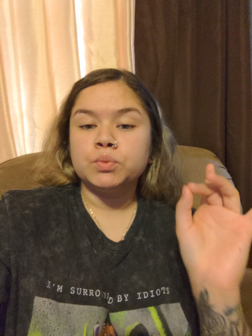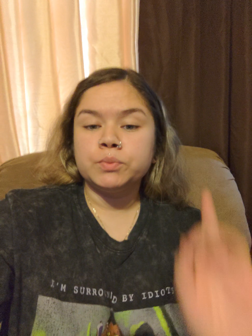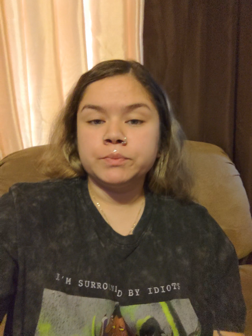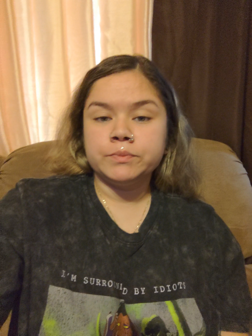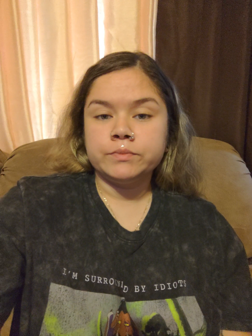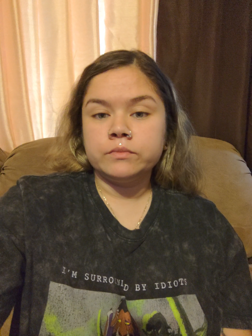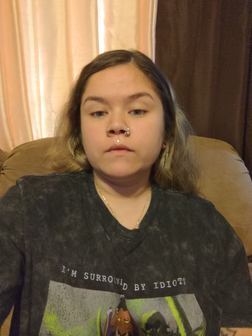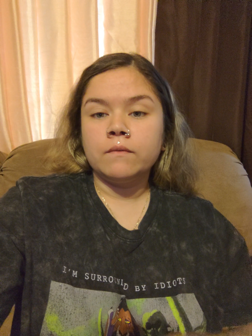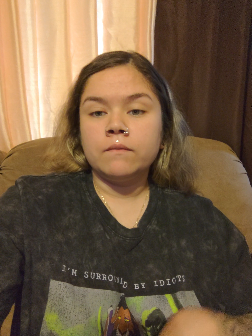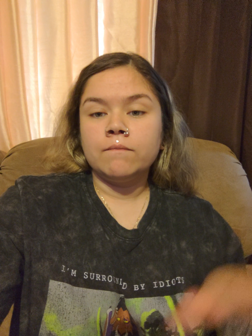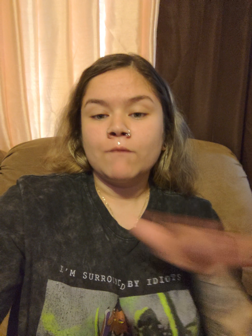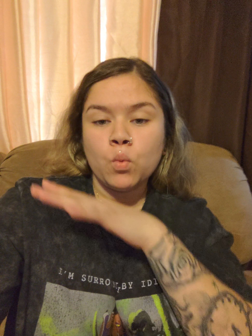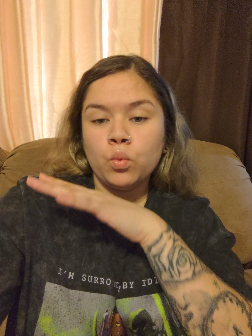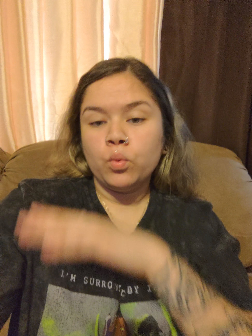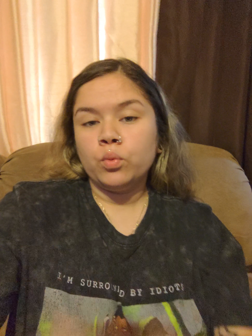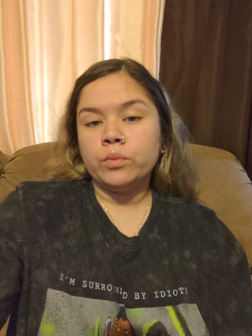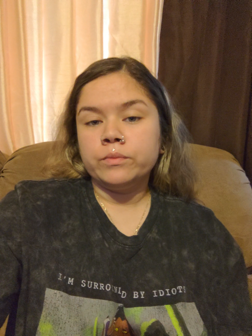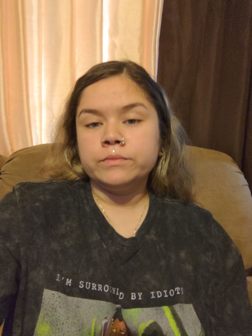full